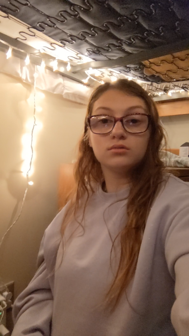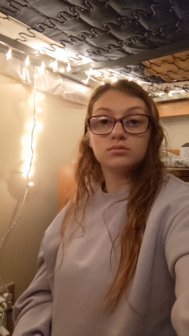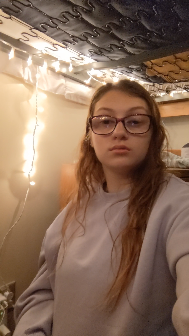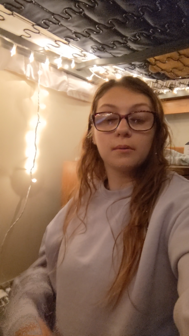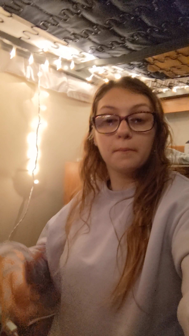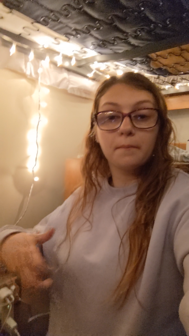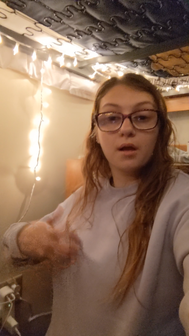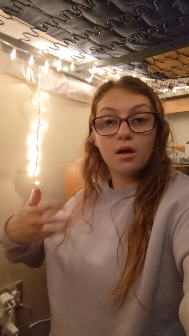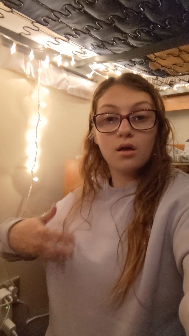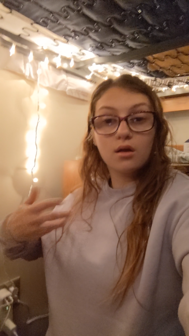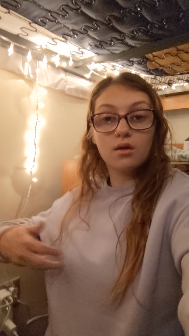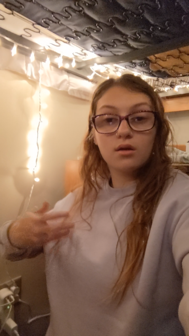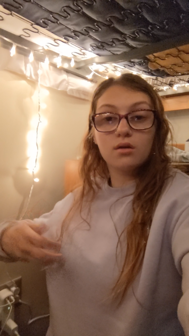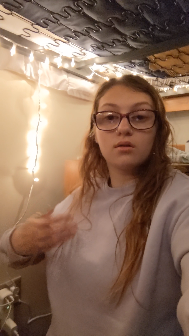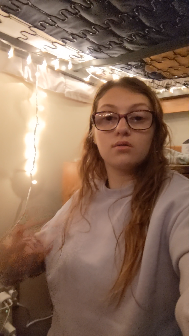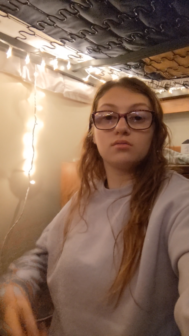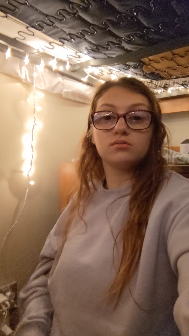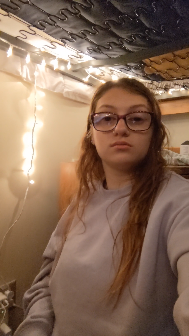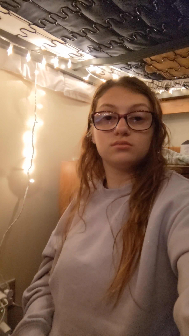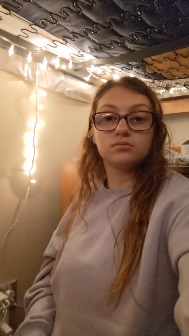monkey